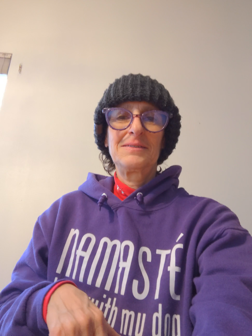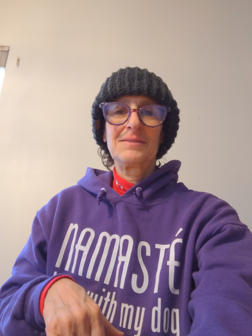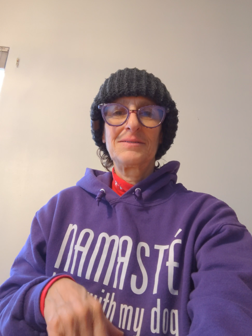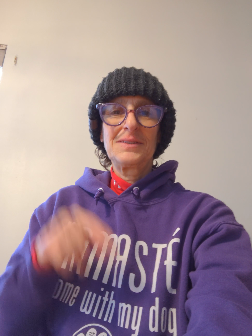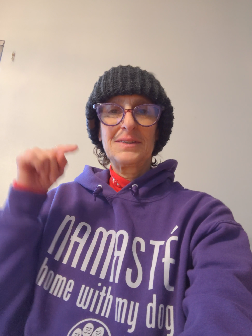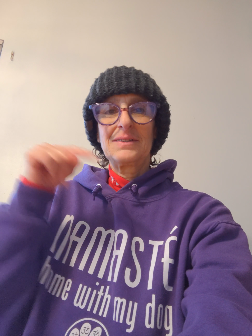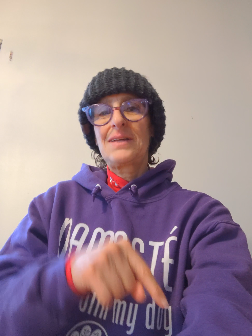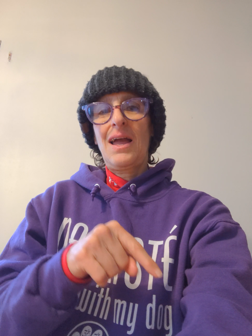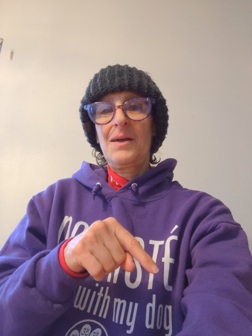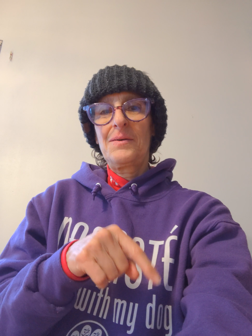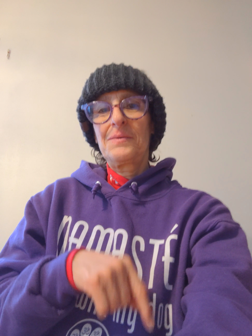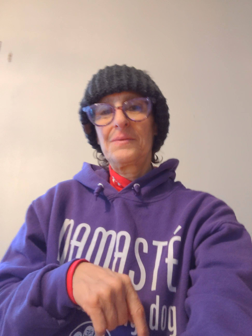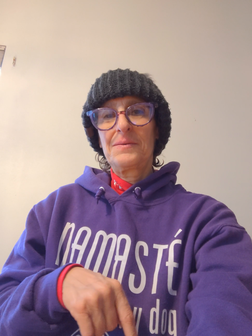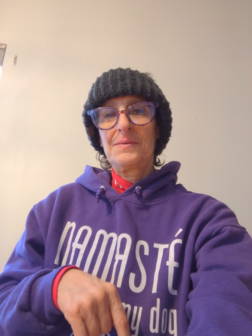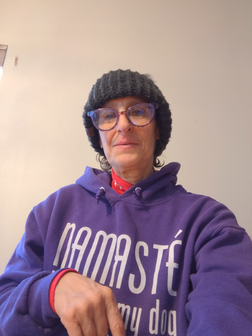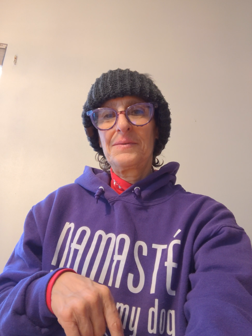down